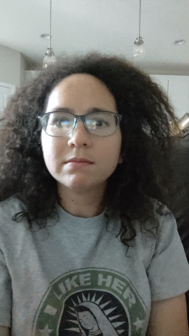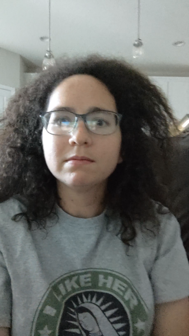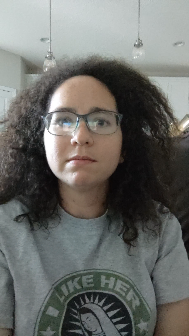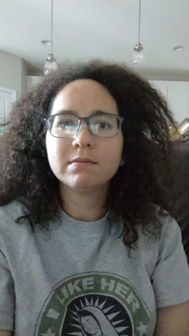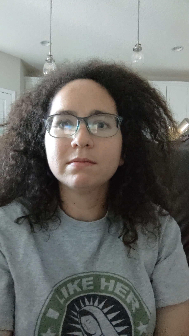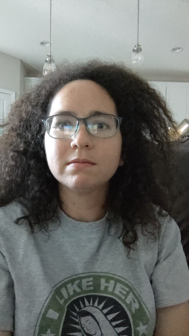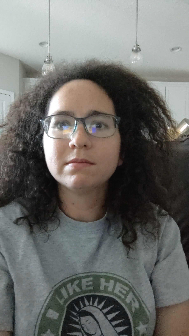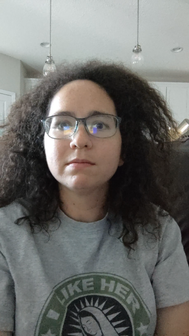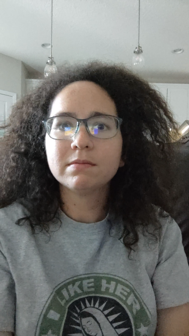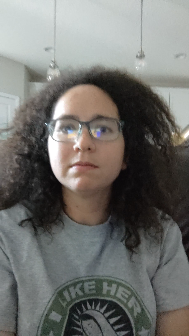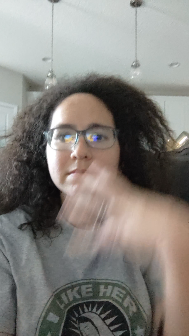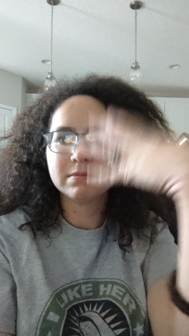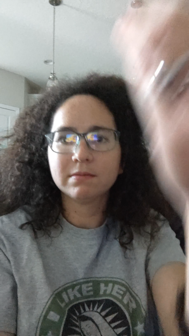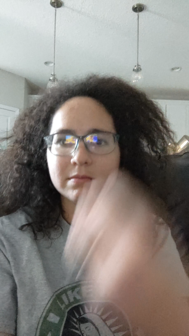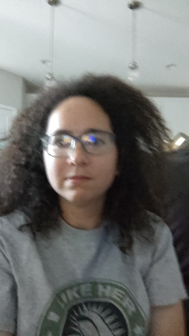got to